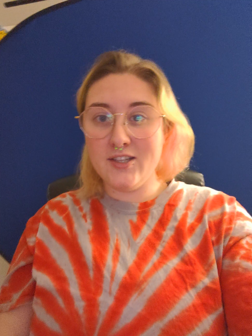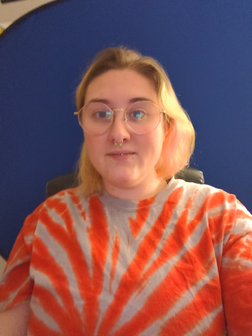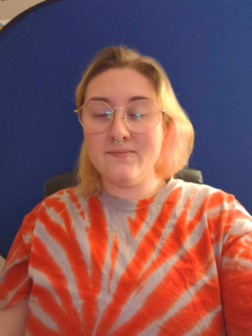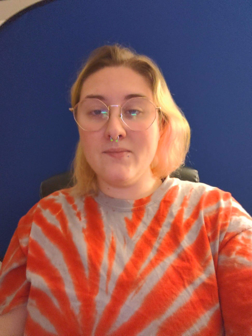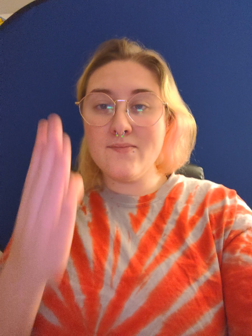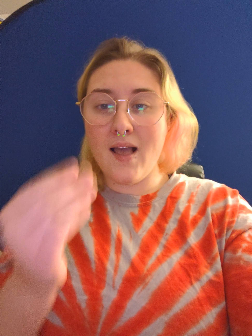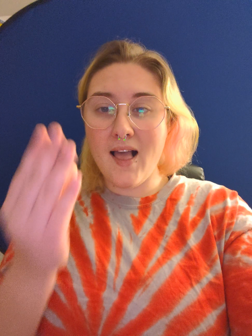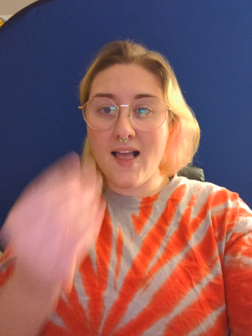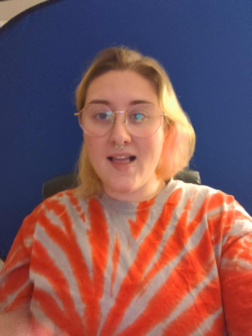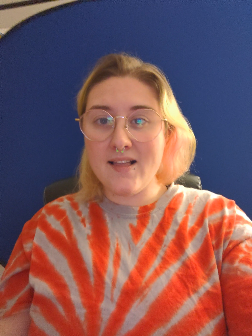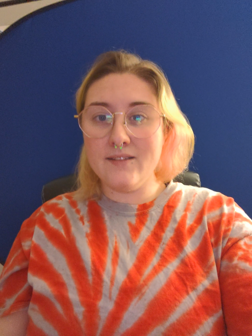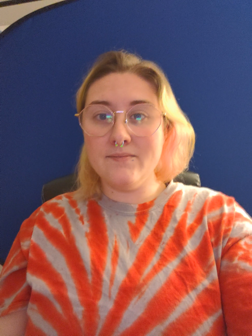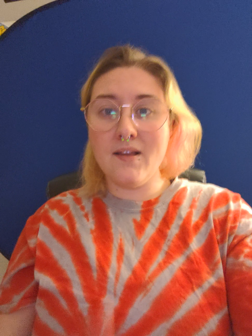wet